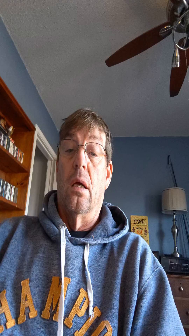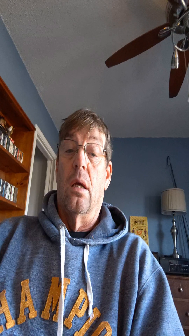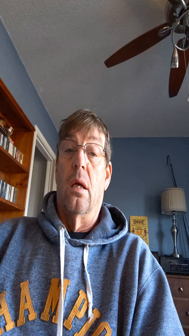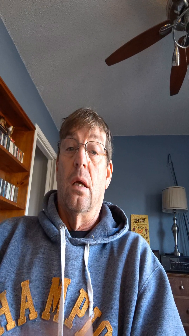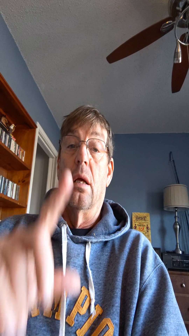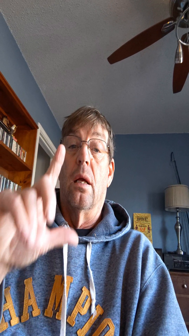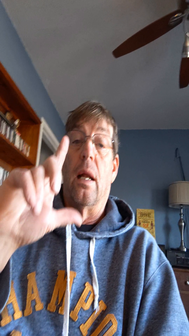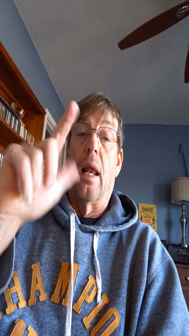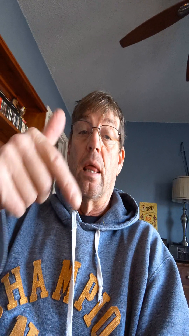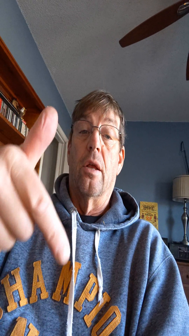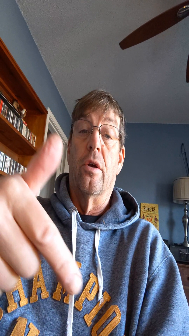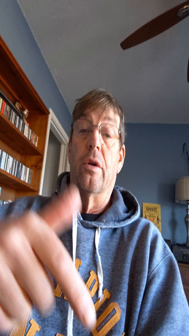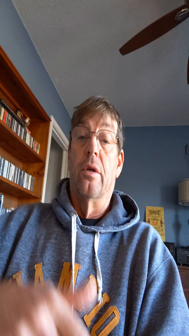later